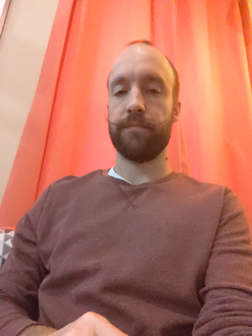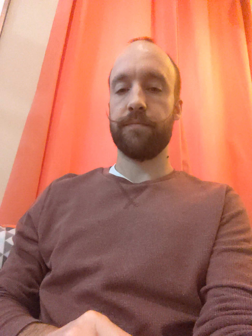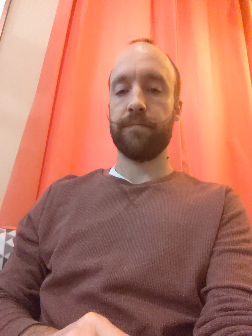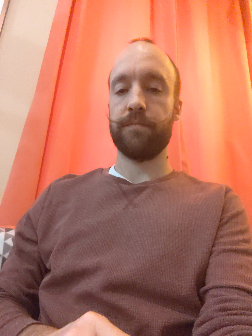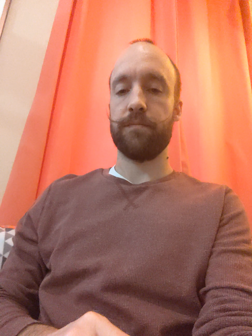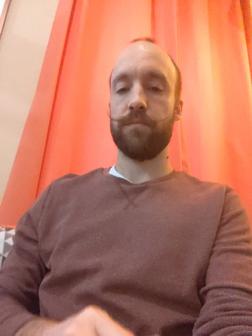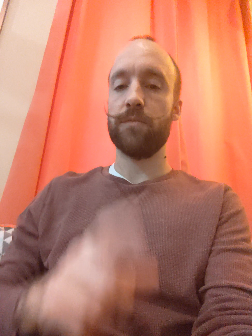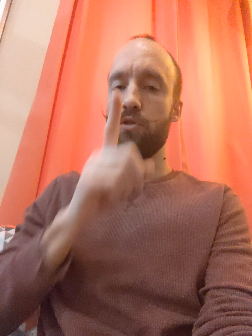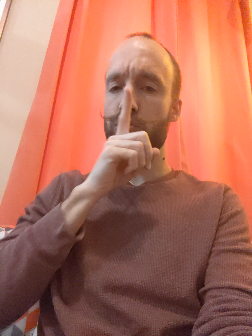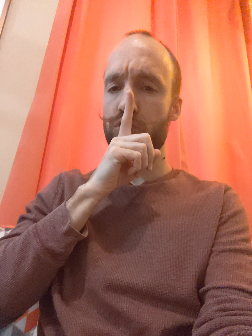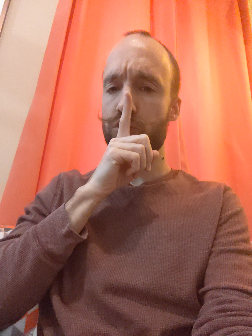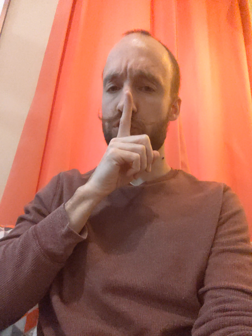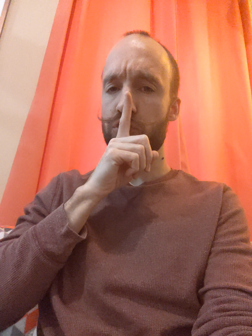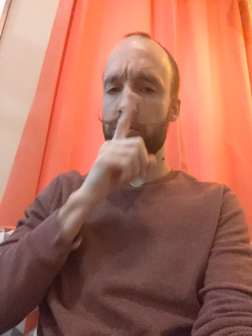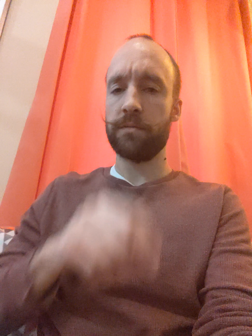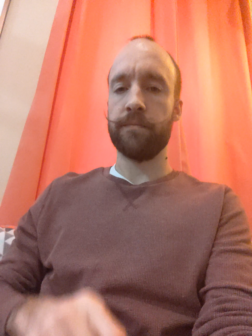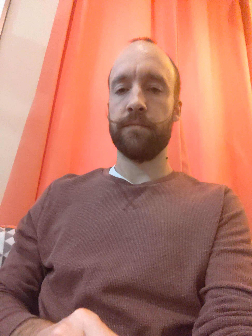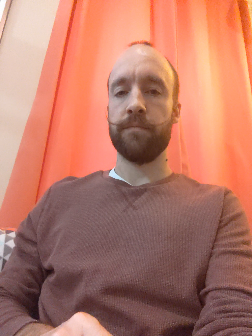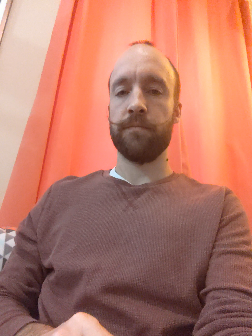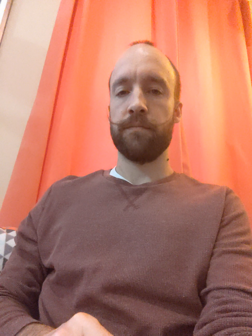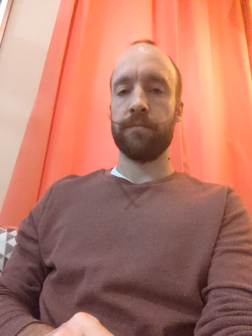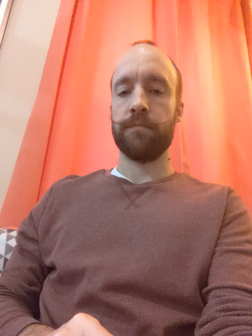shhh